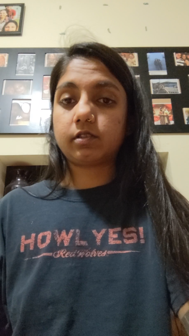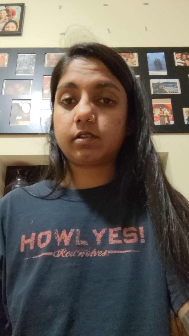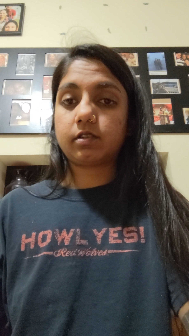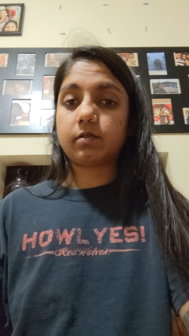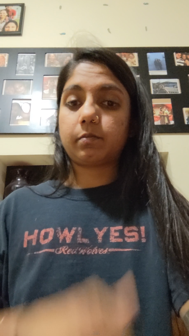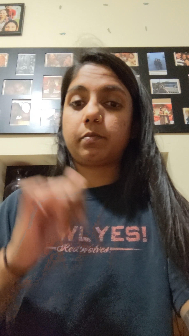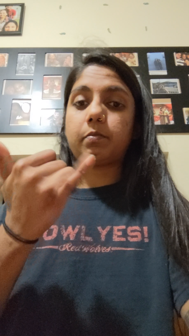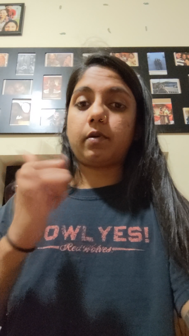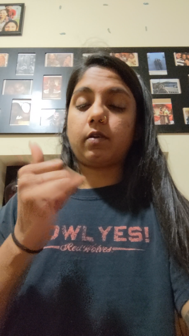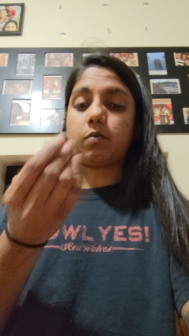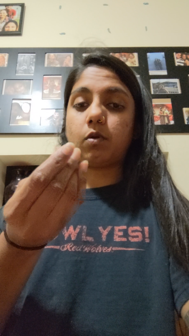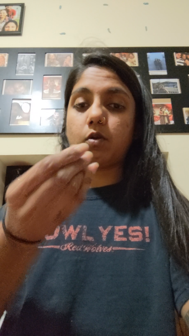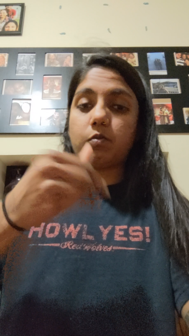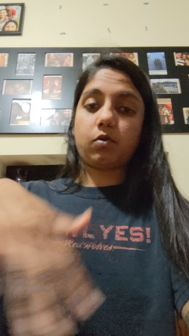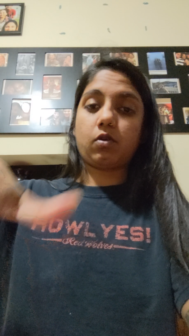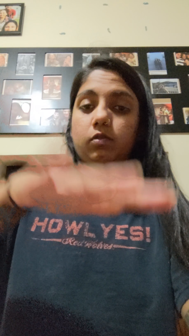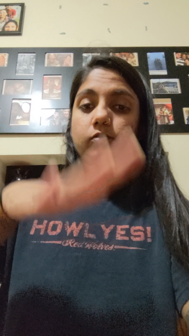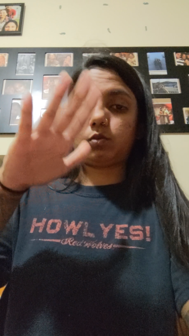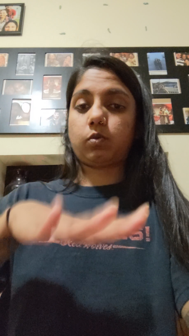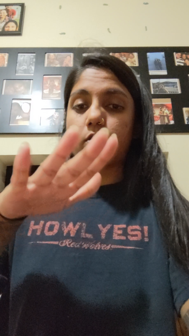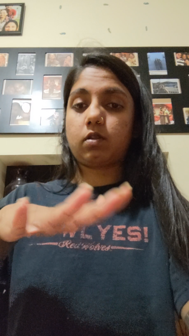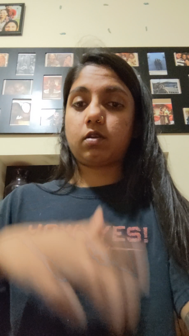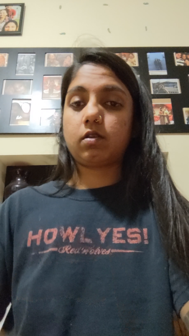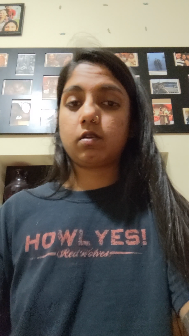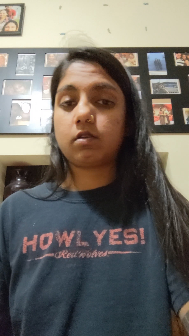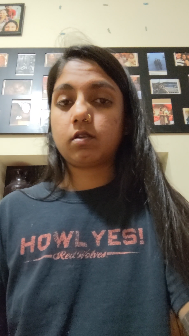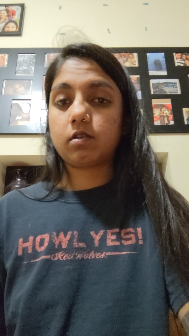playground